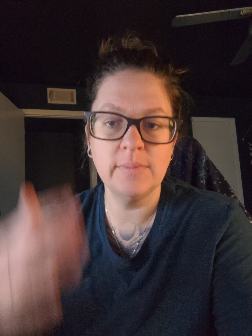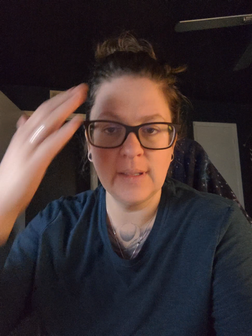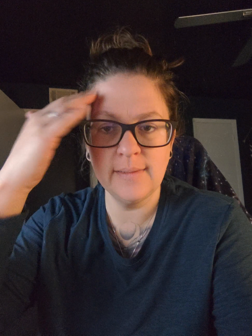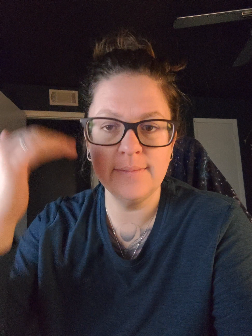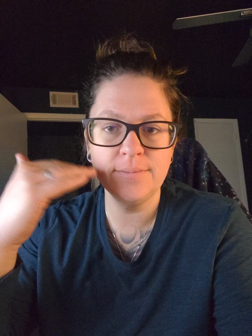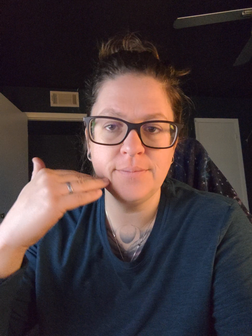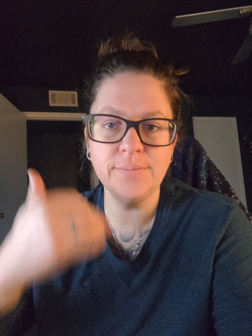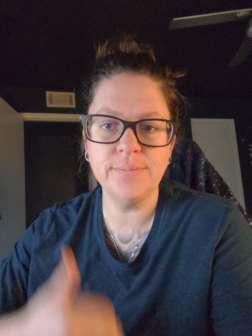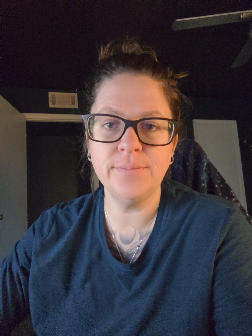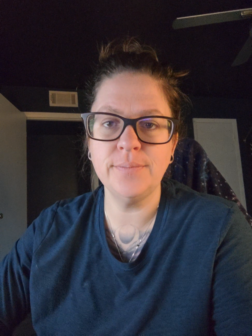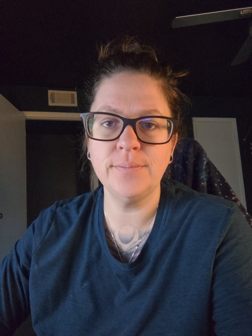head